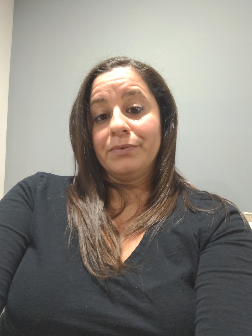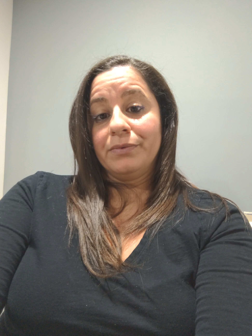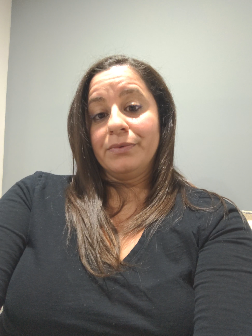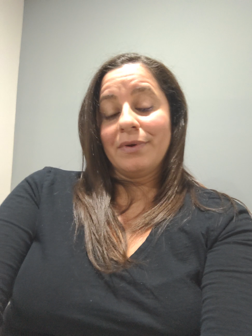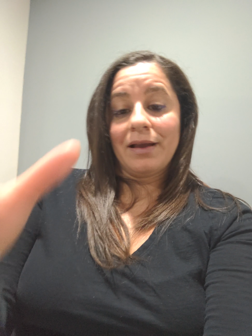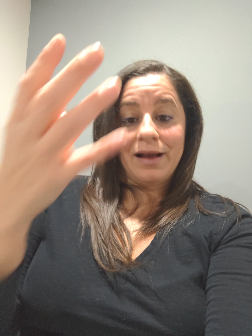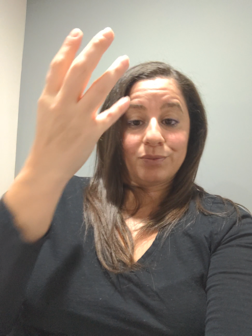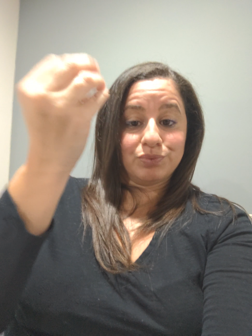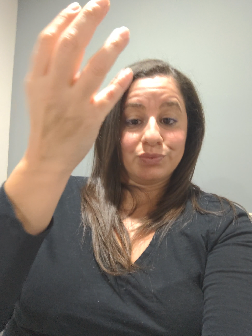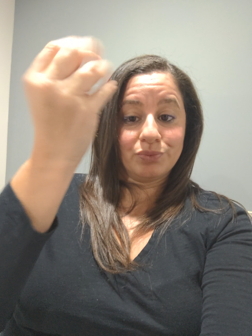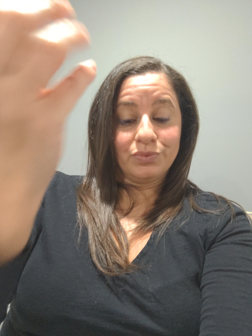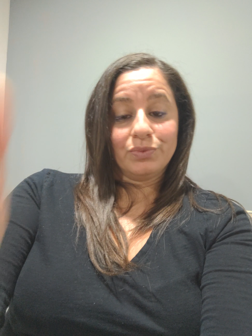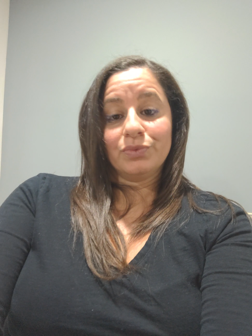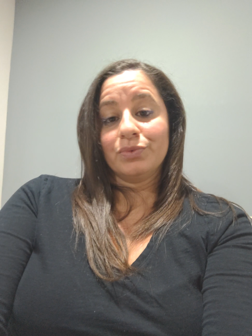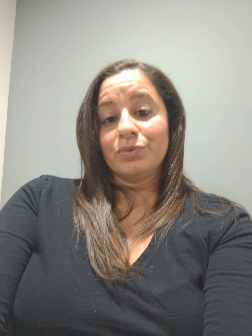outside